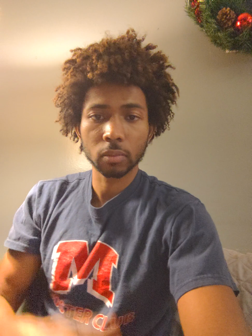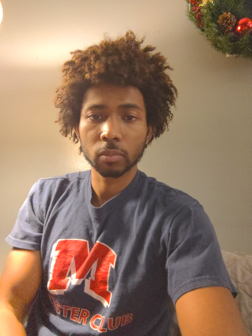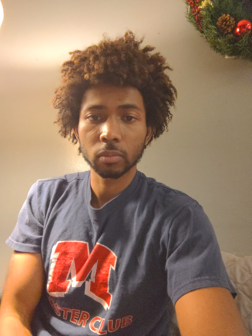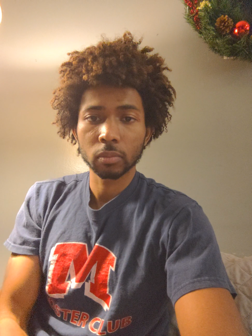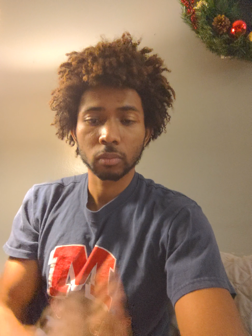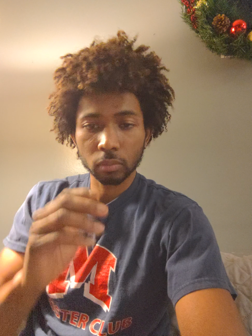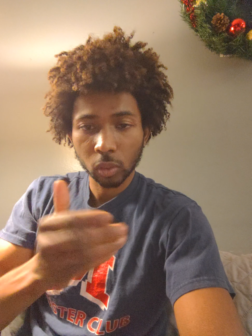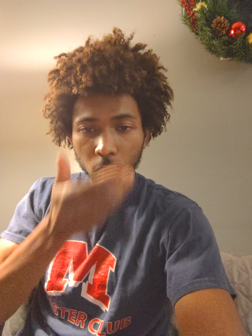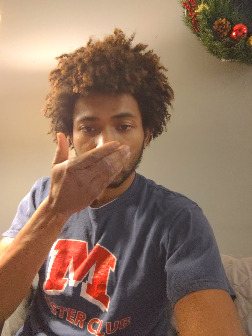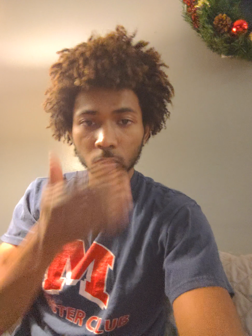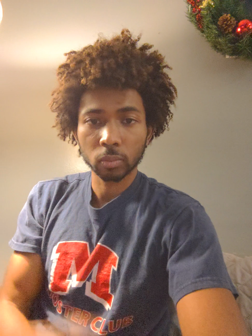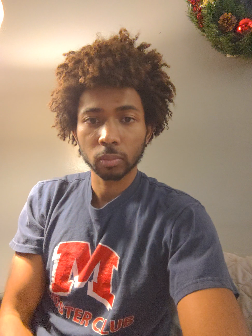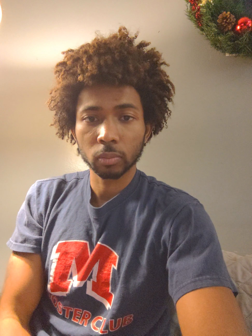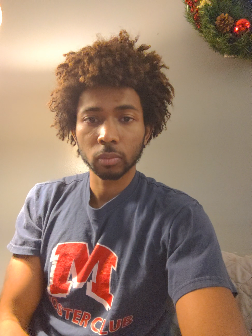cereal